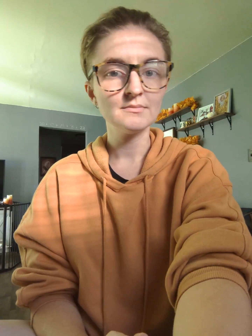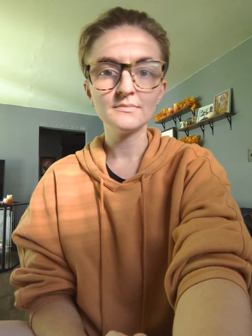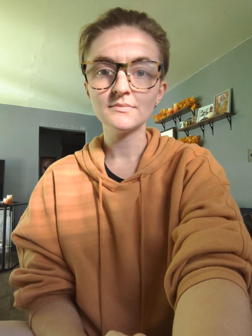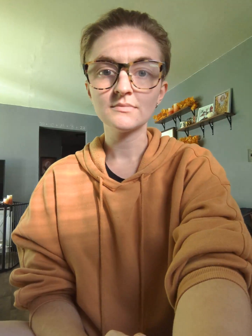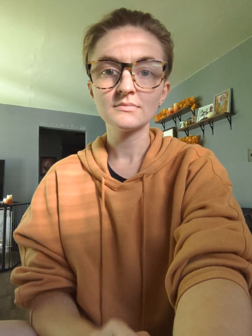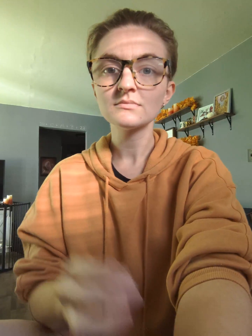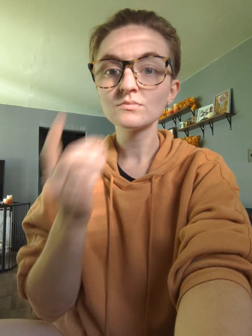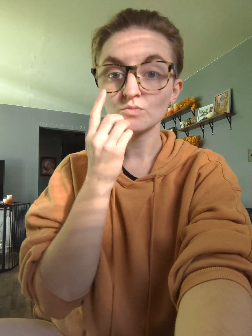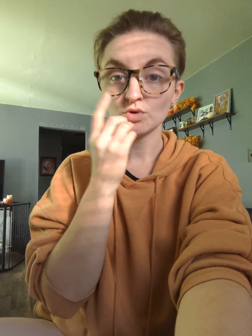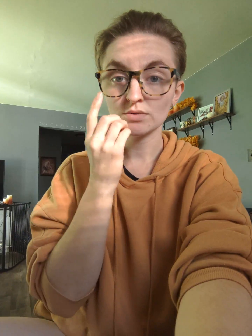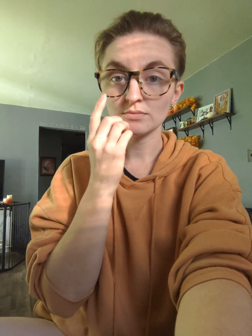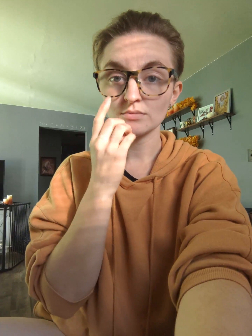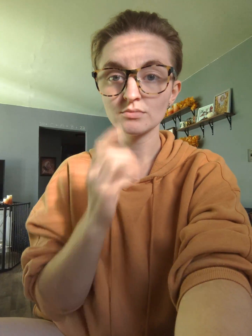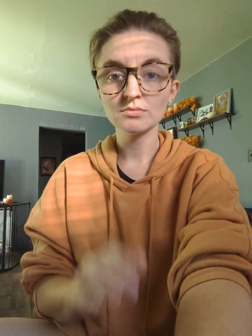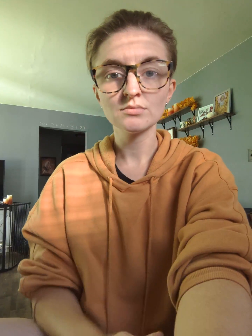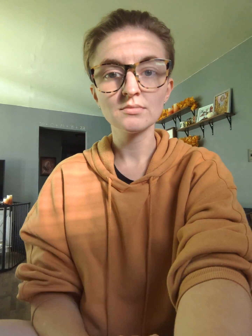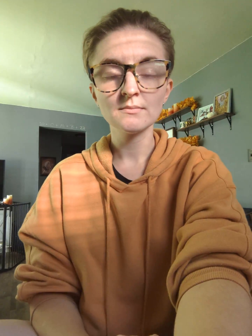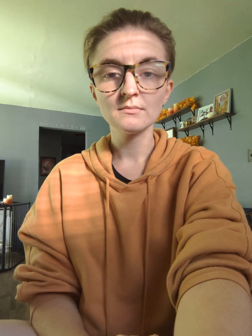dinner